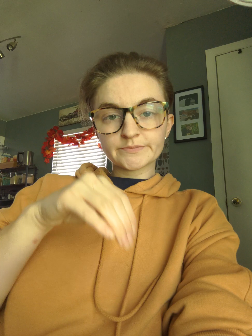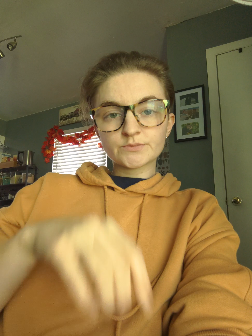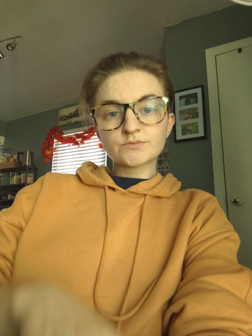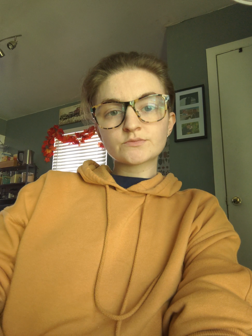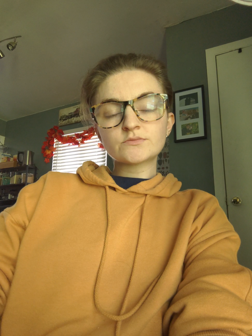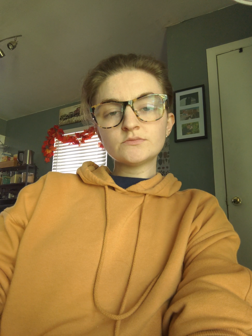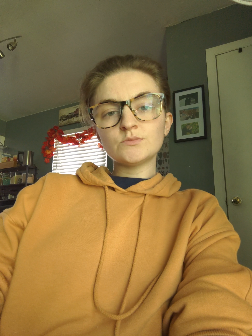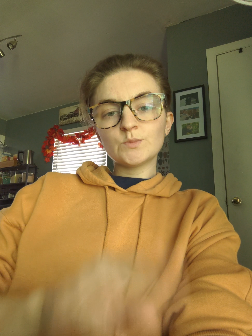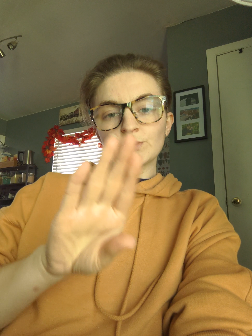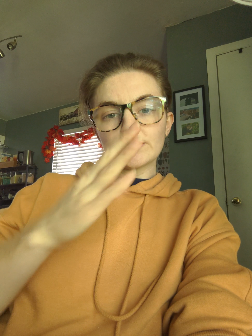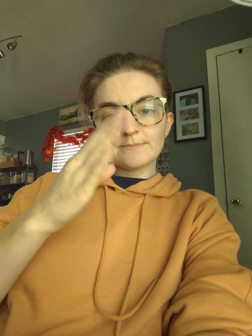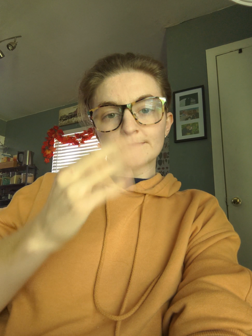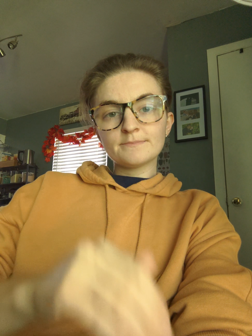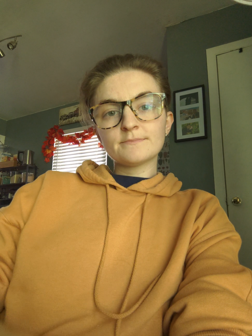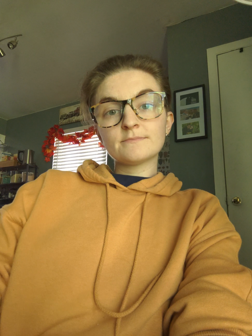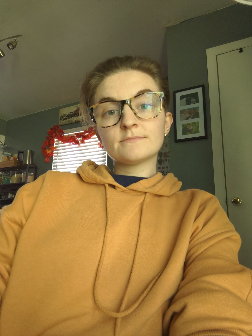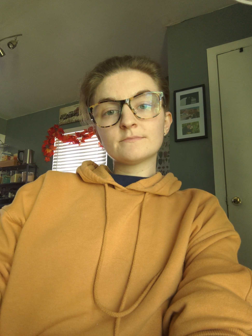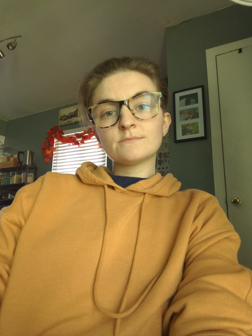door